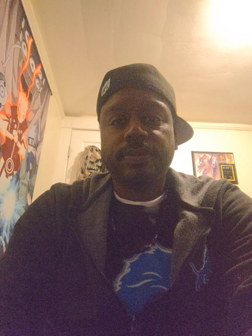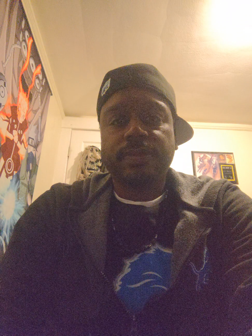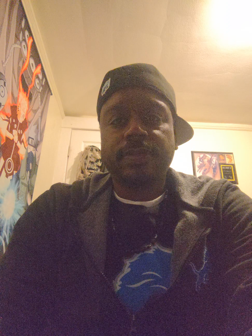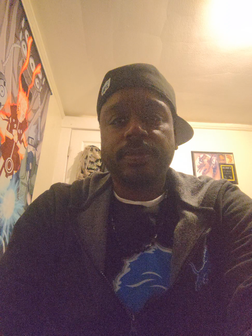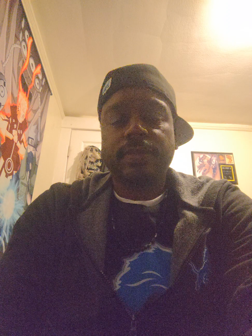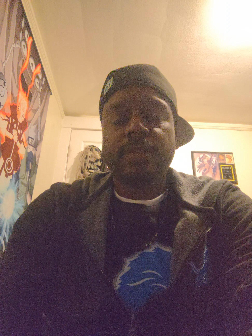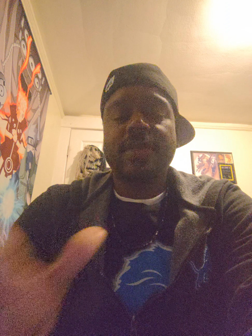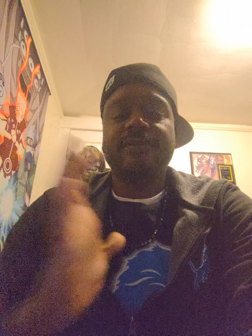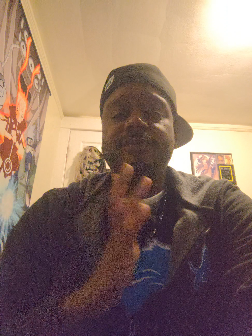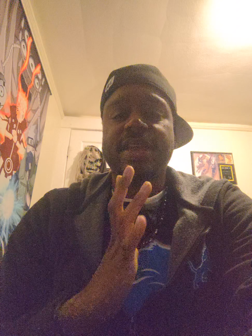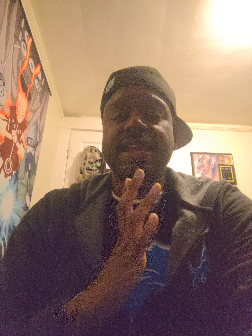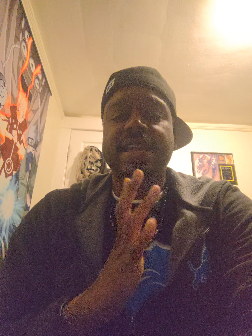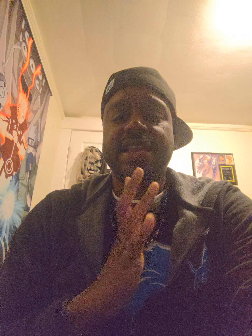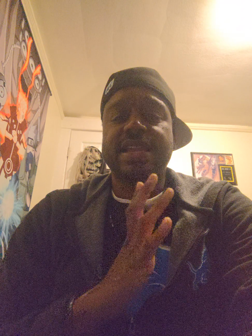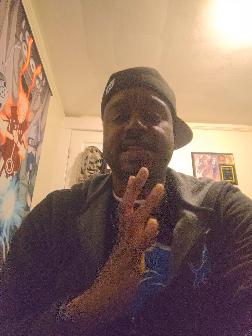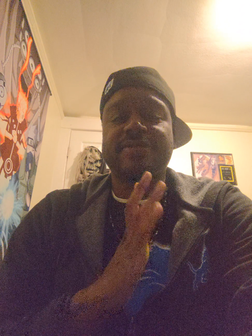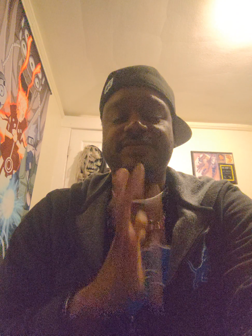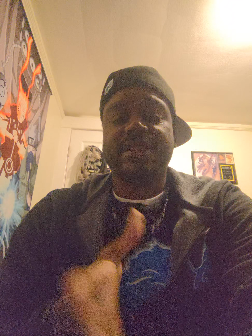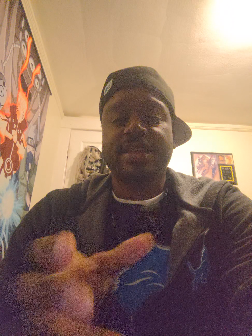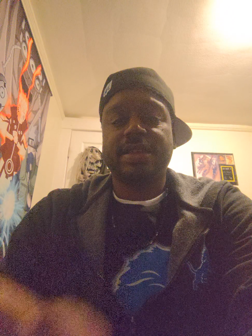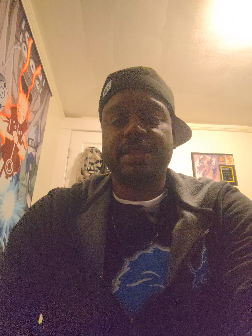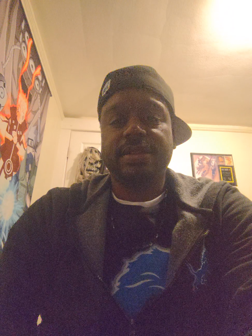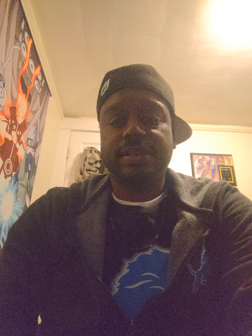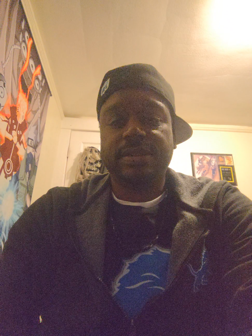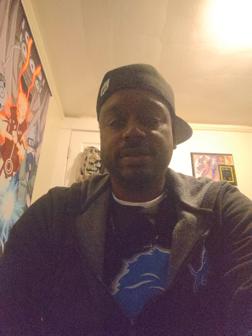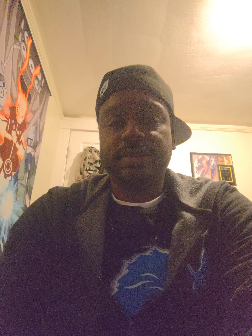fine